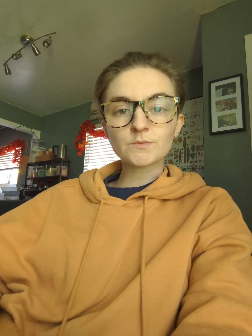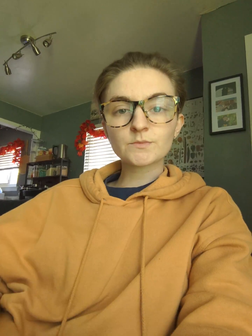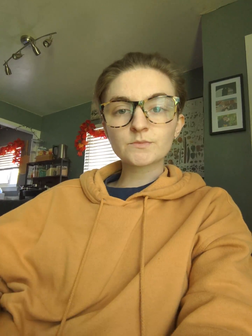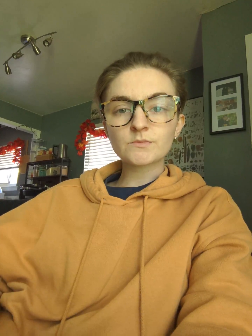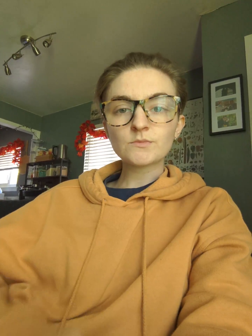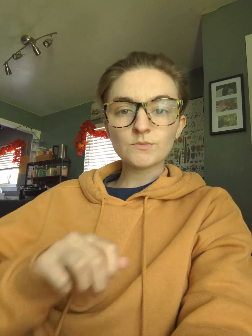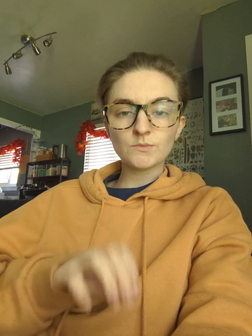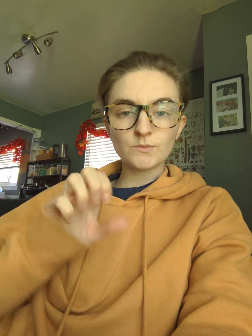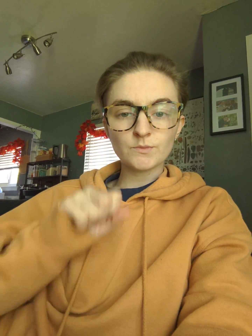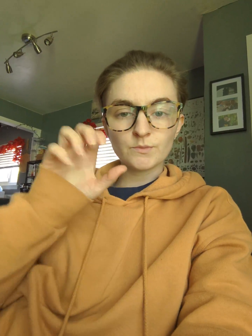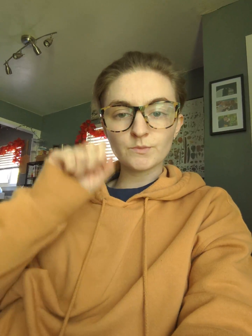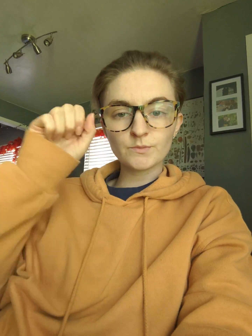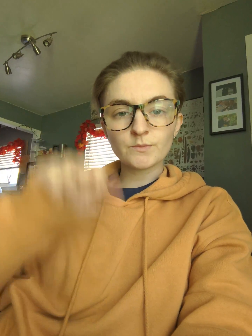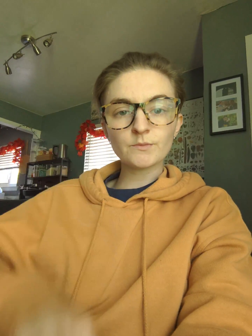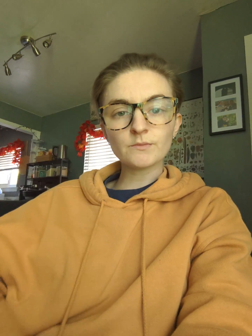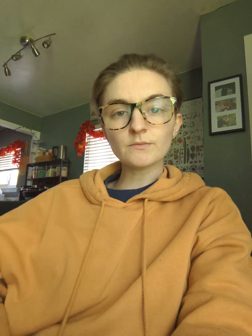ladder